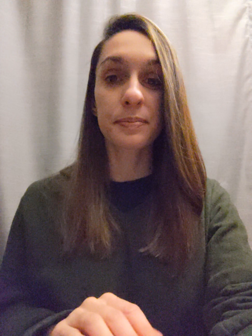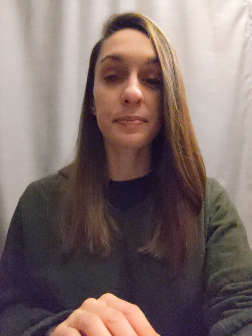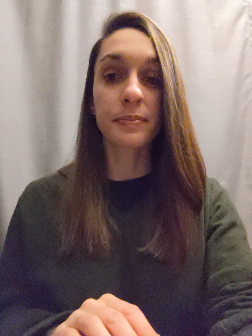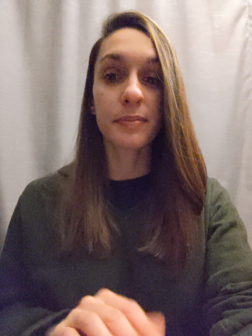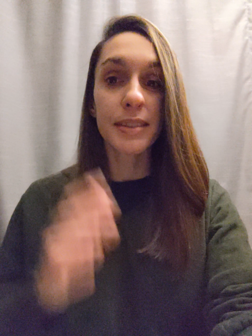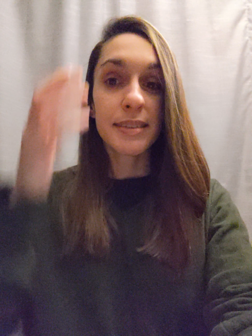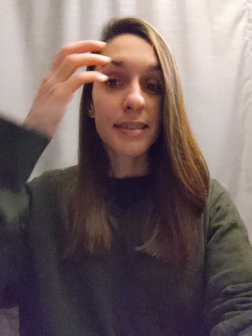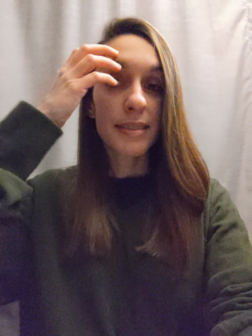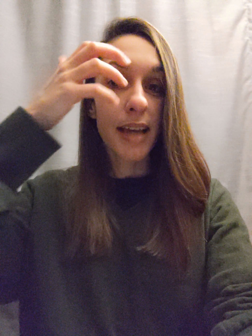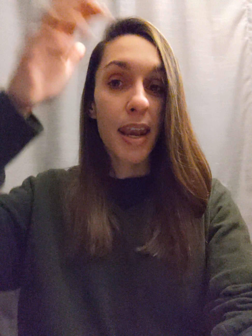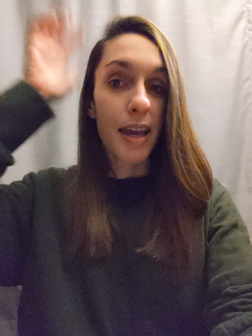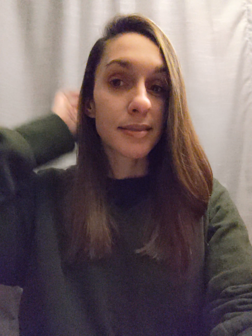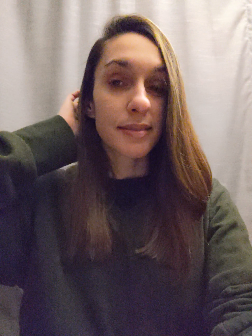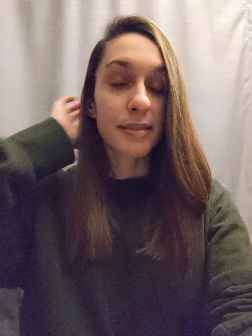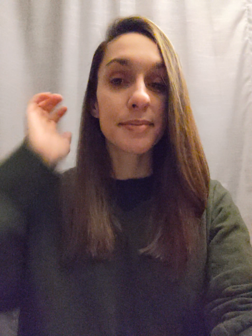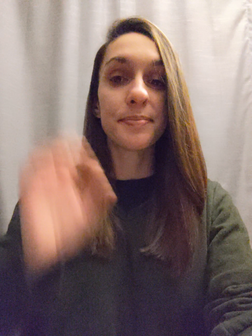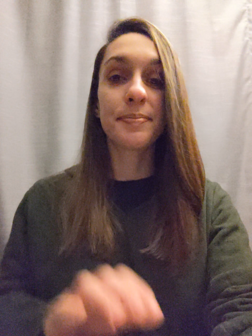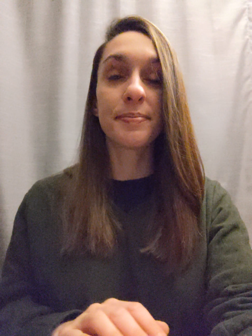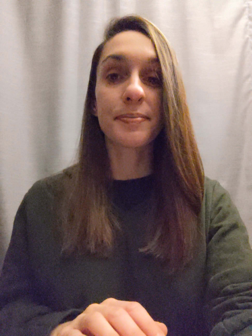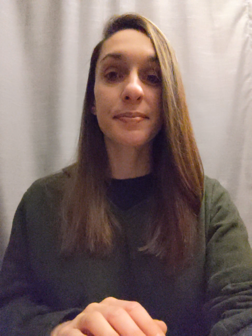lion